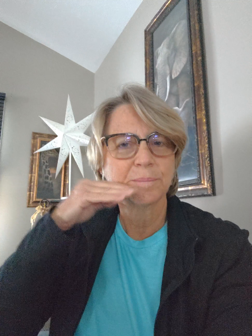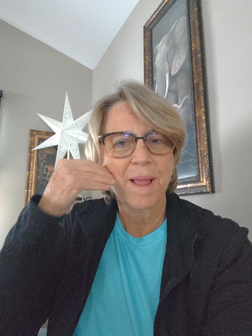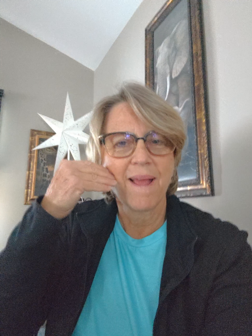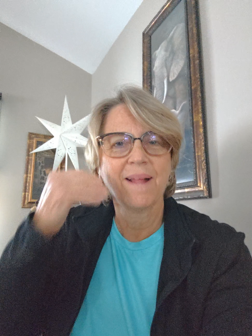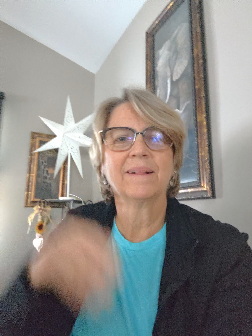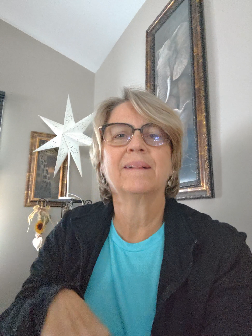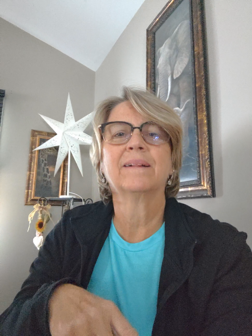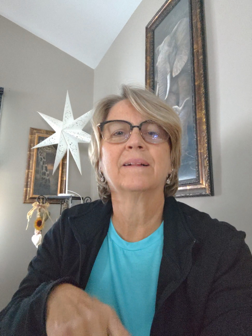smile